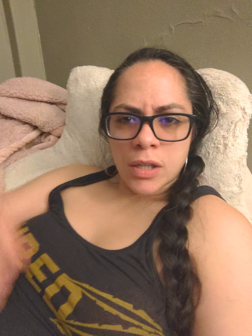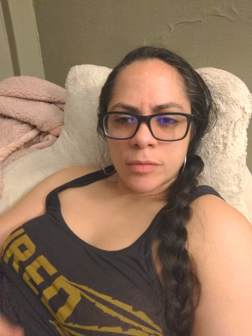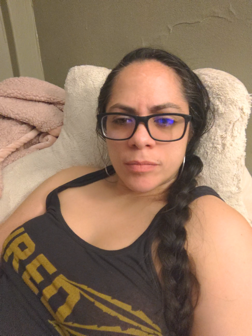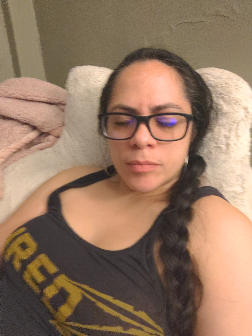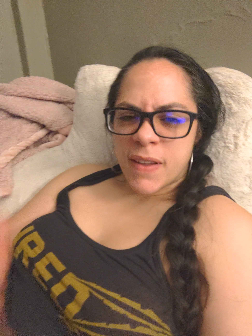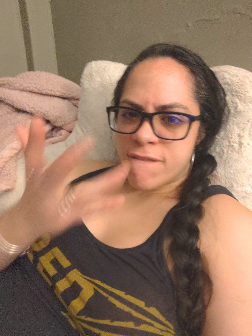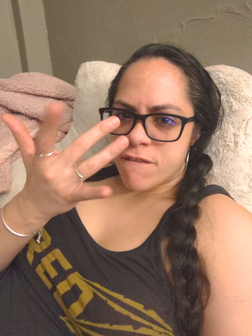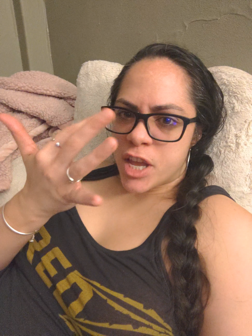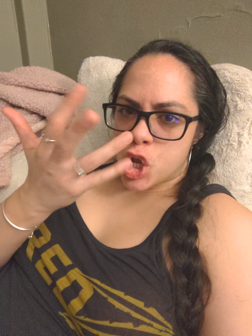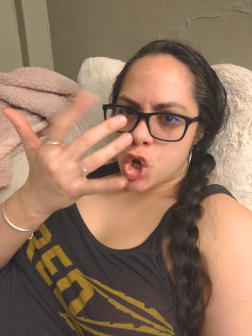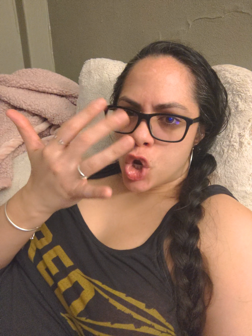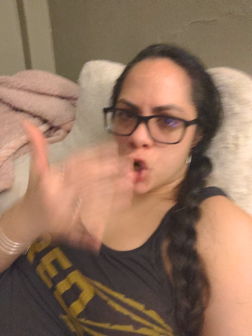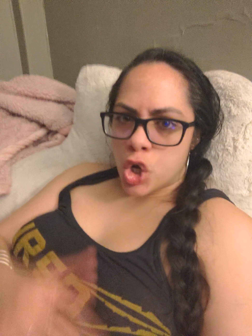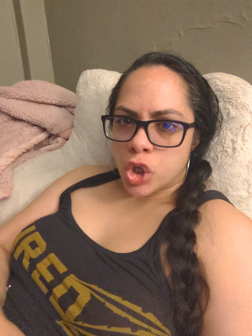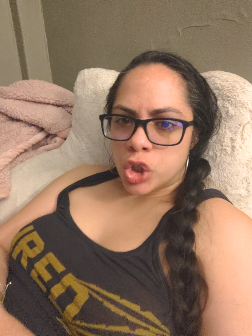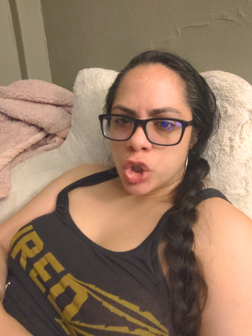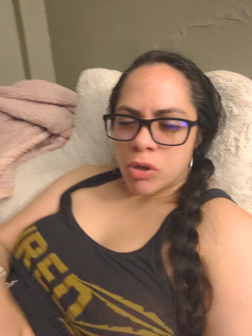finger